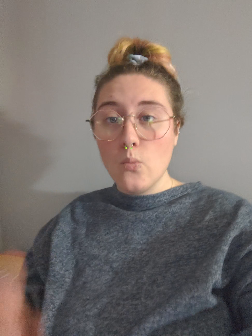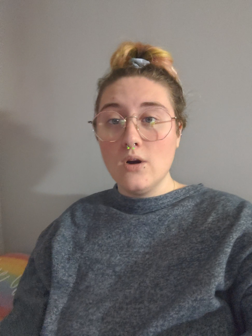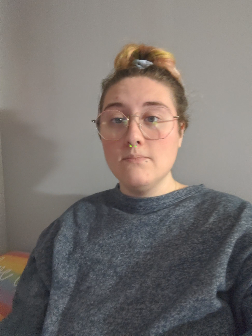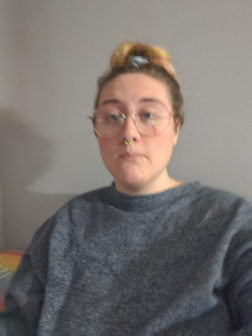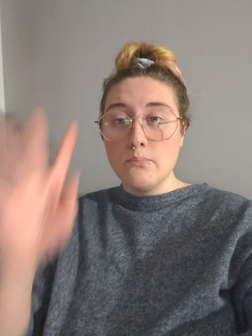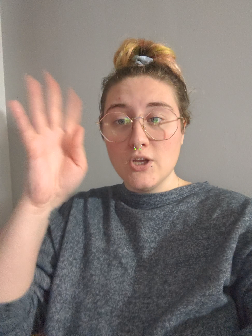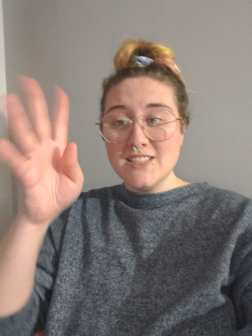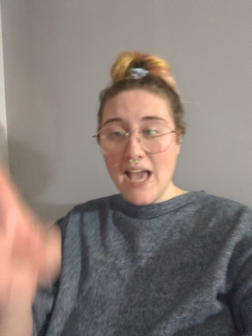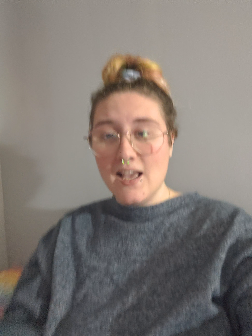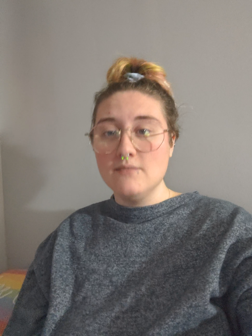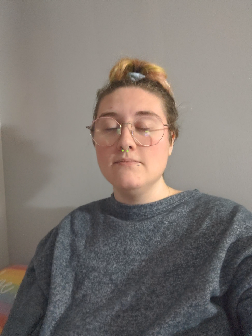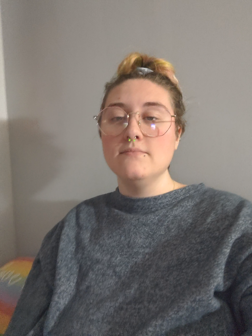pretend